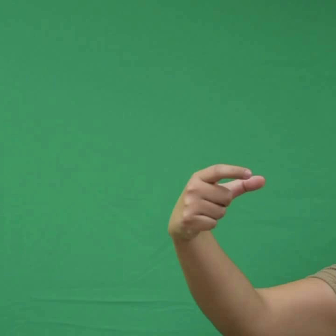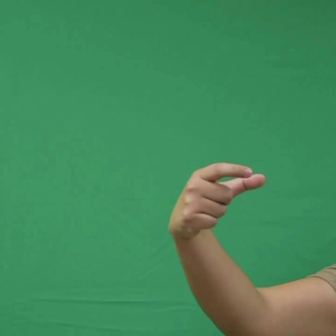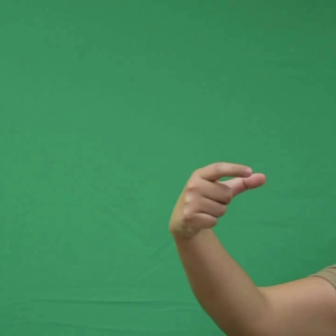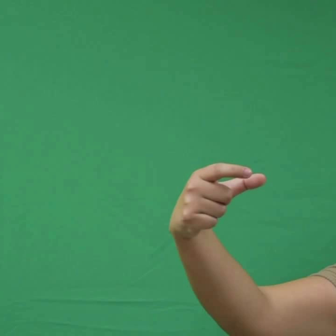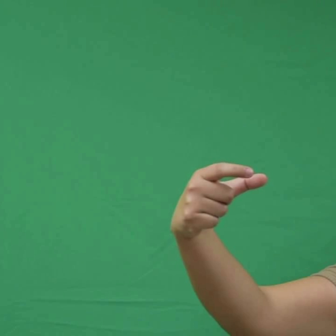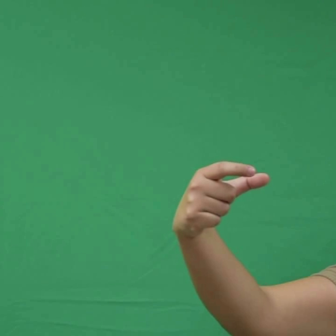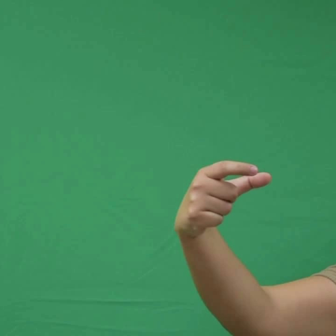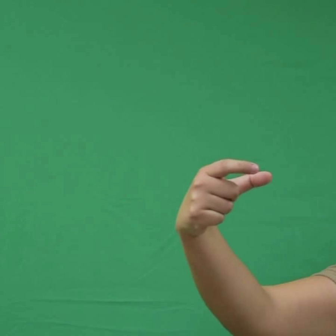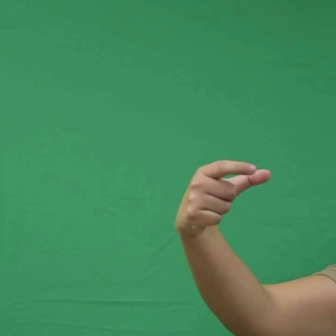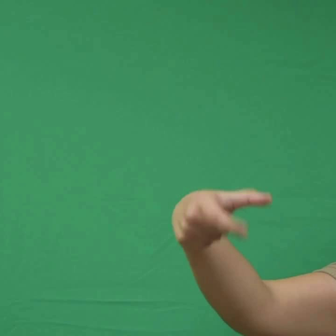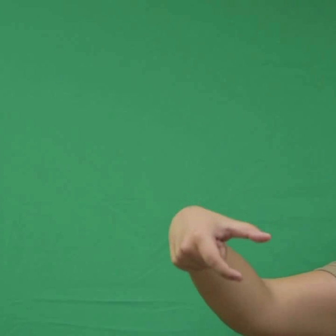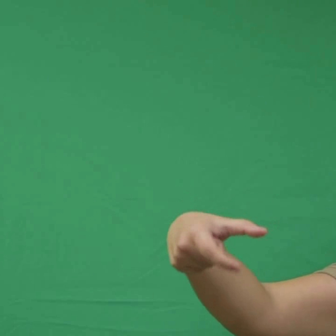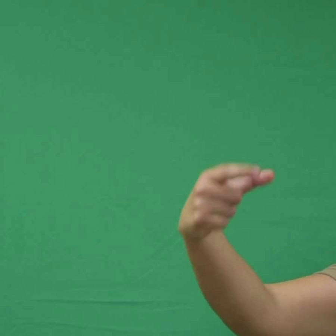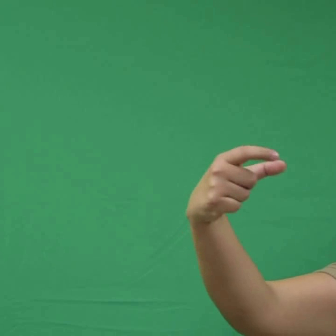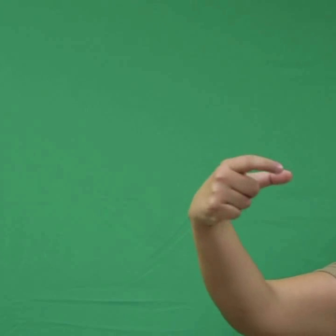Q